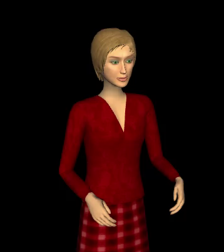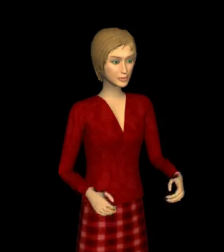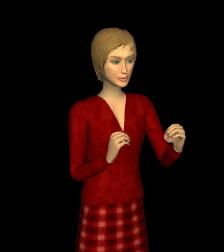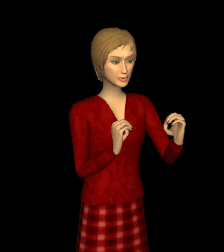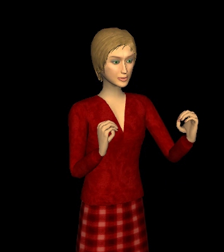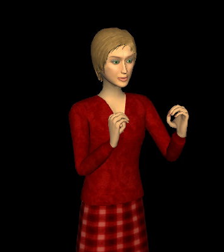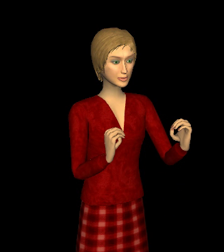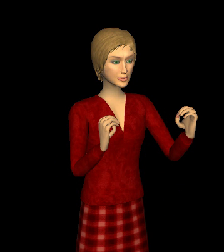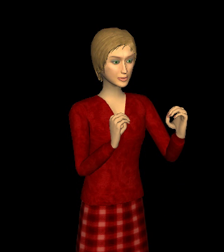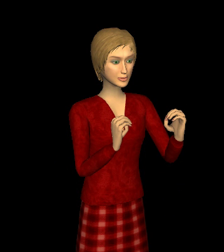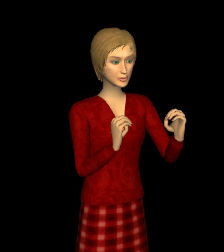عم